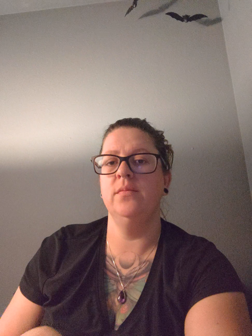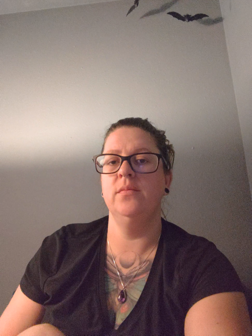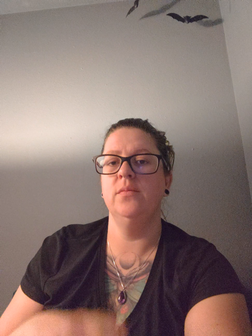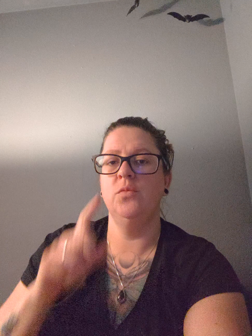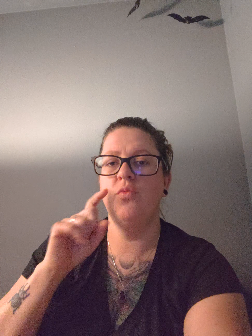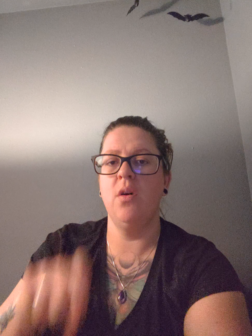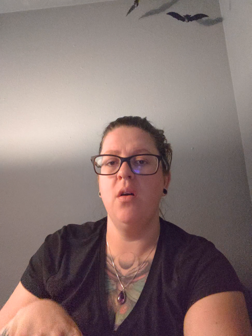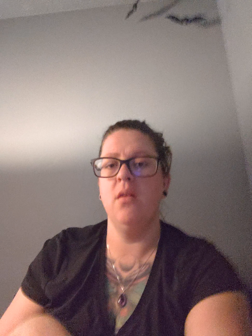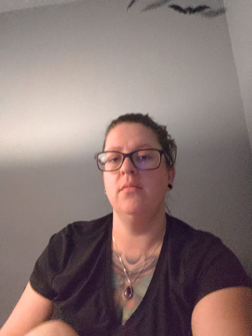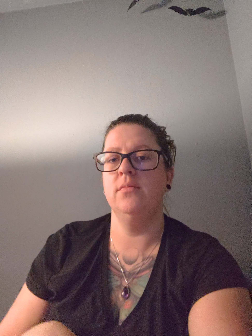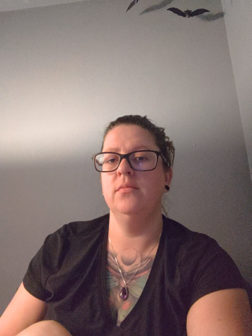cry